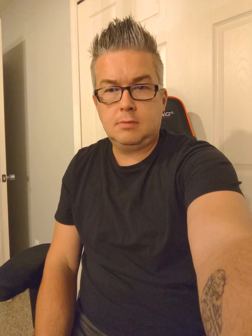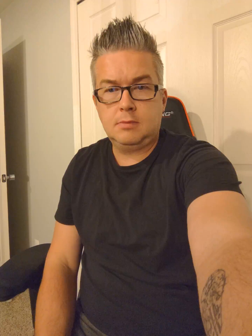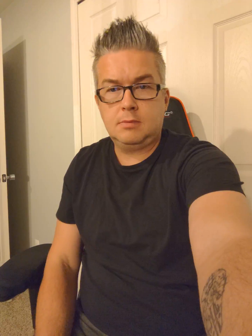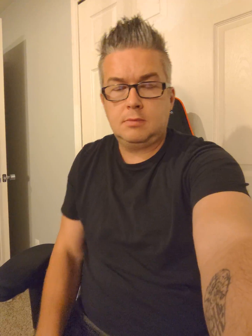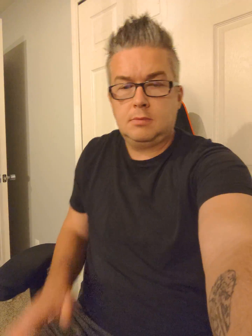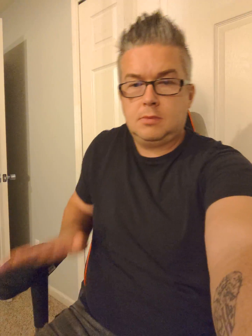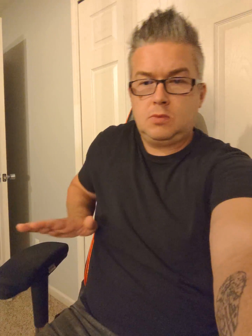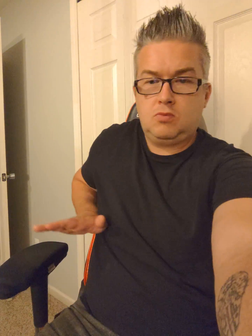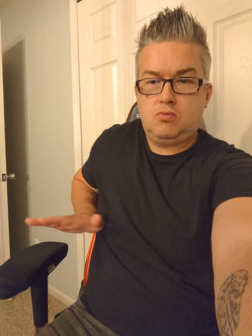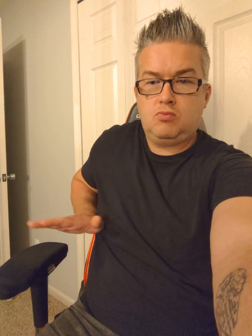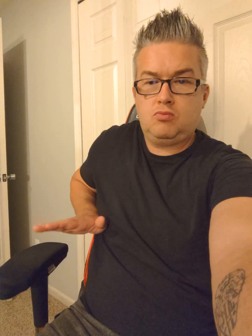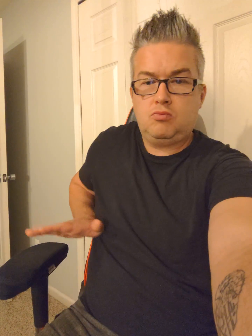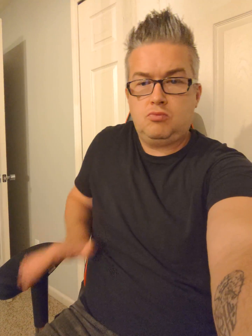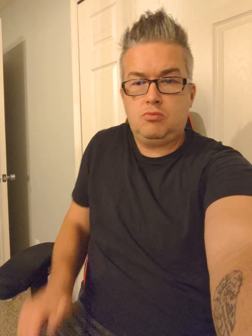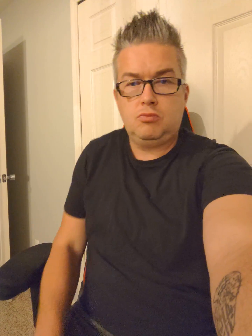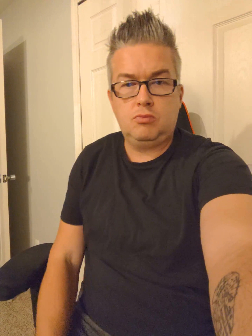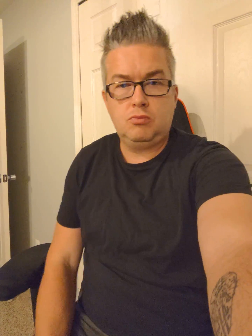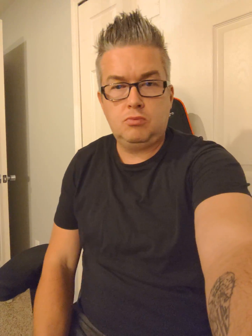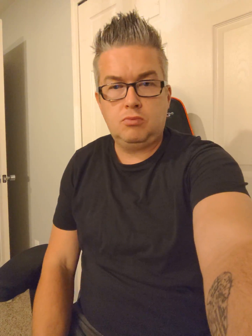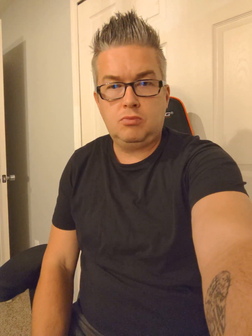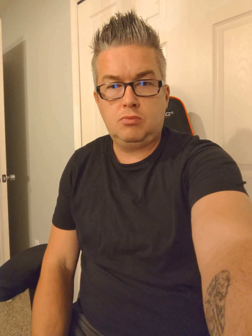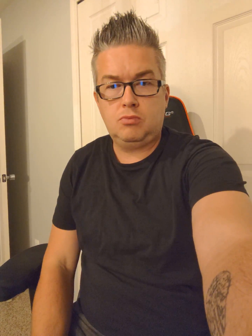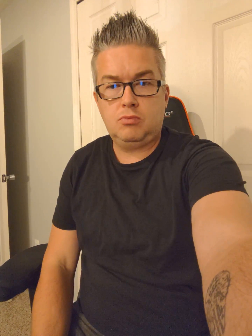penguin